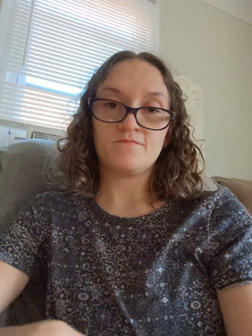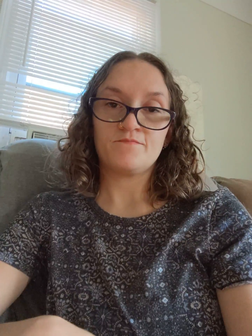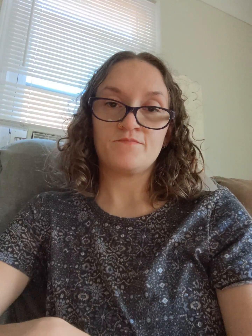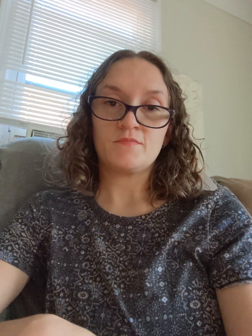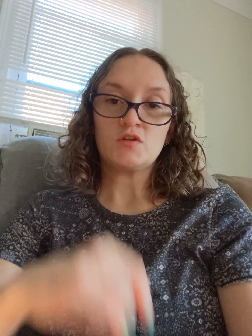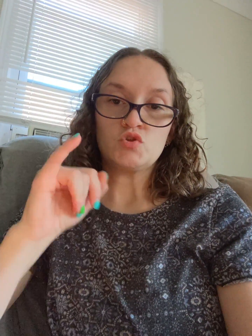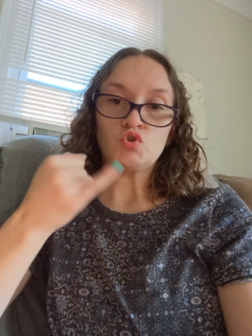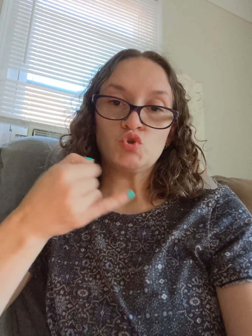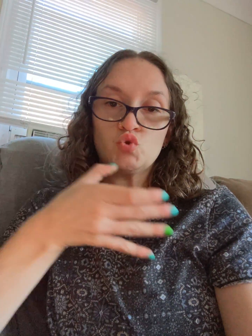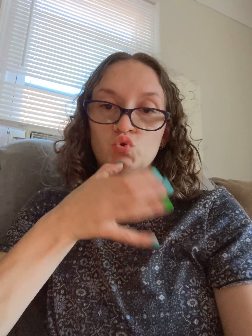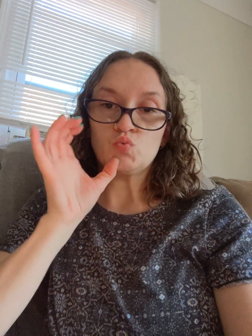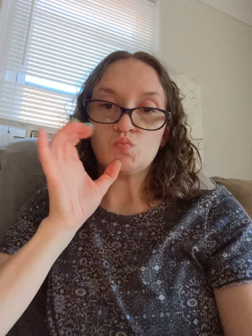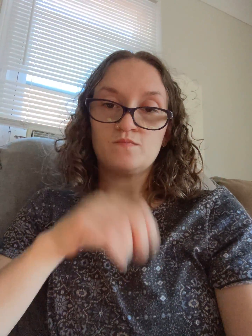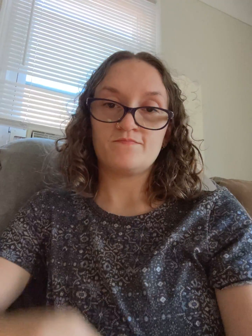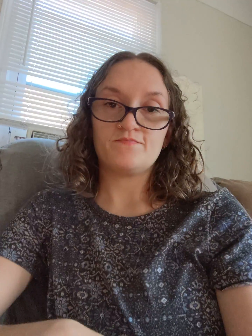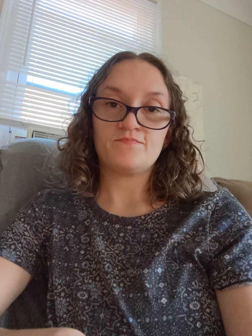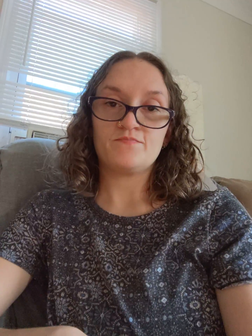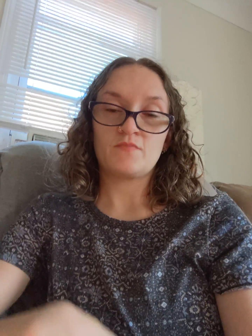juice